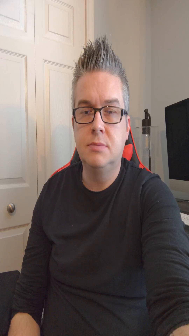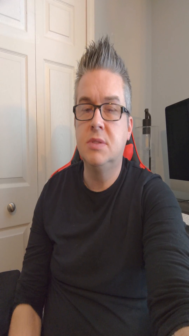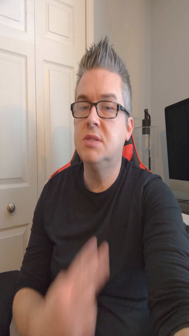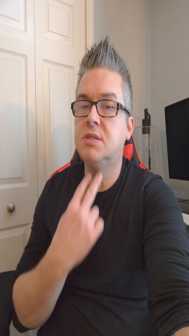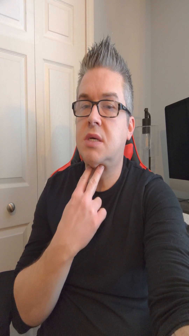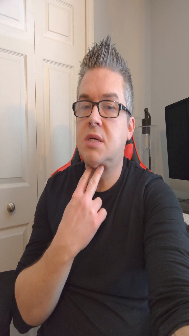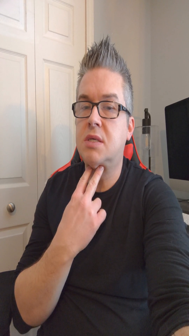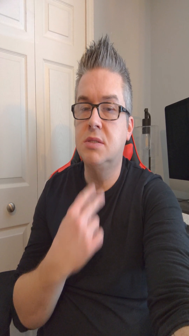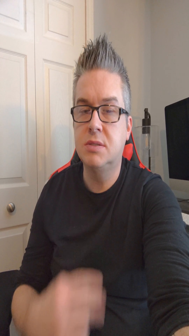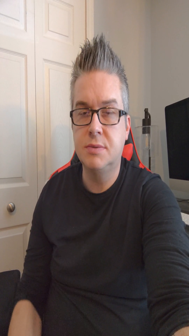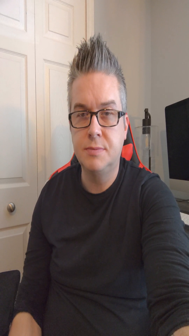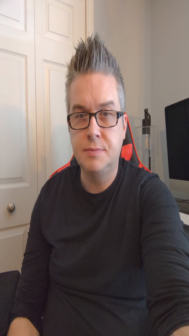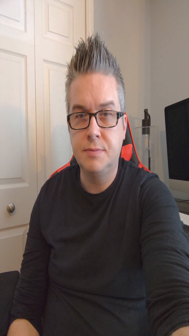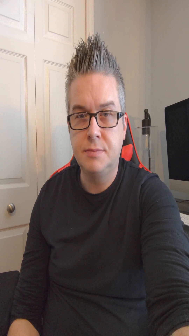stuck